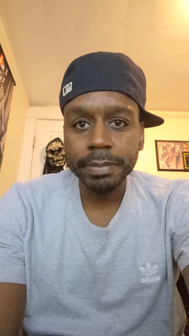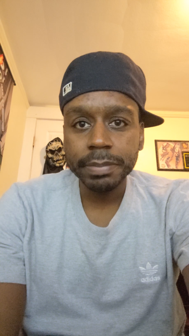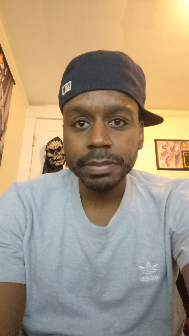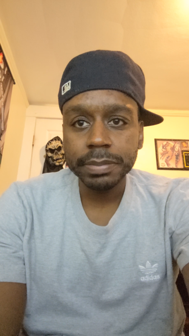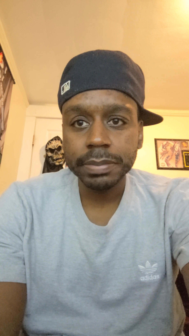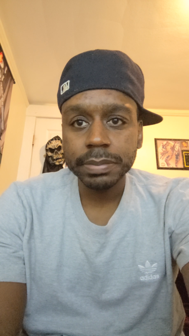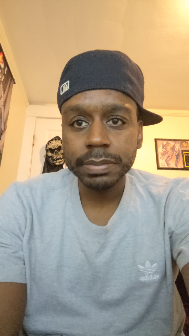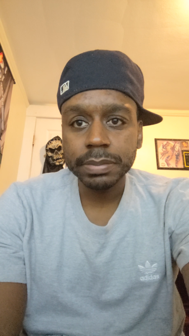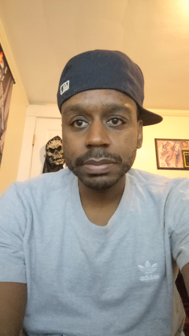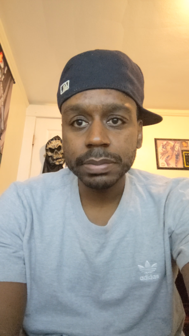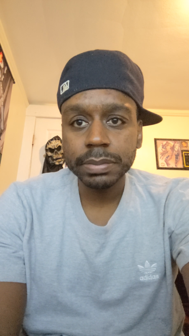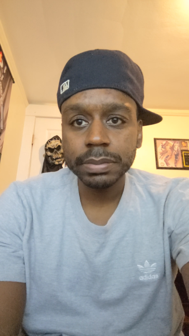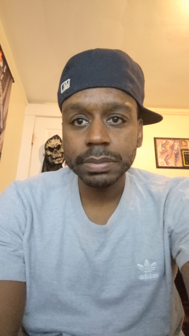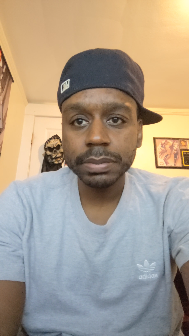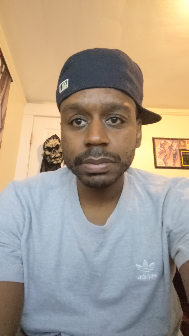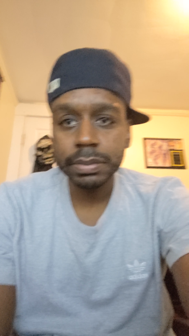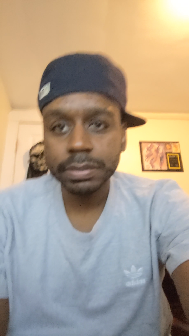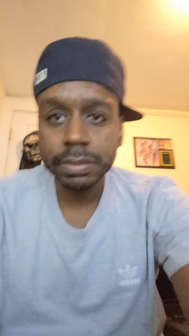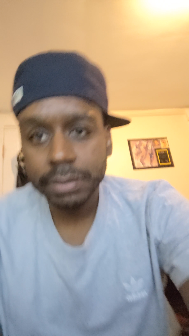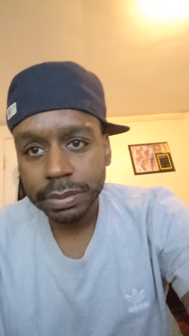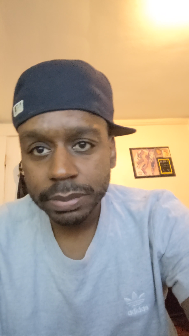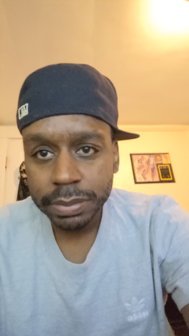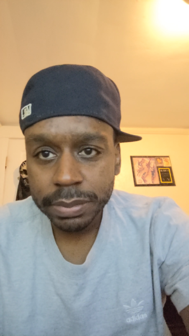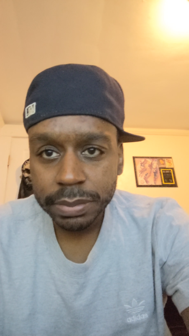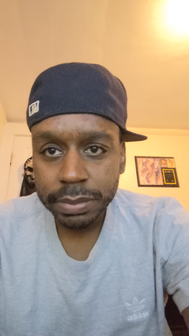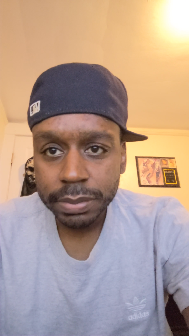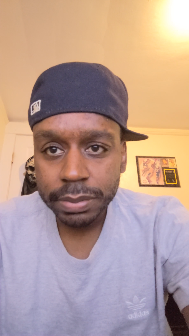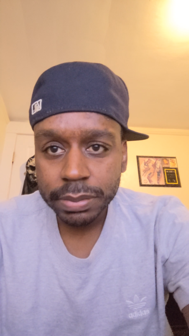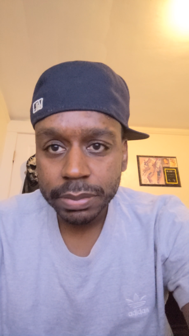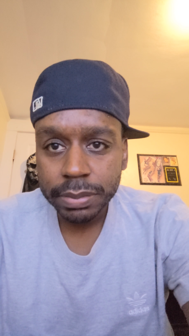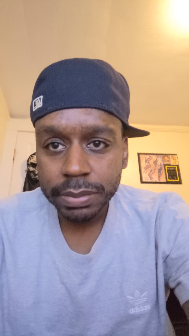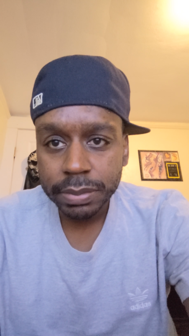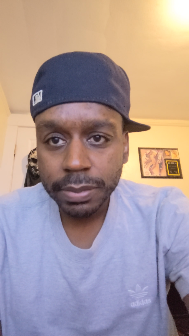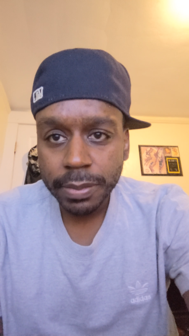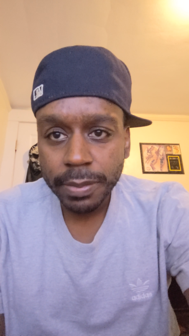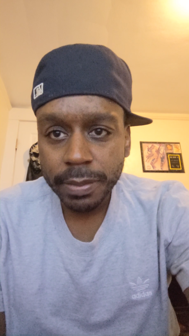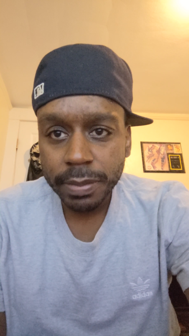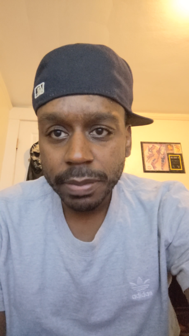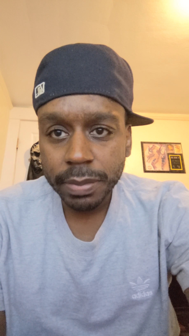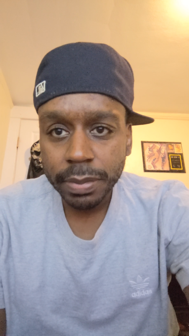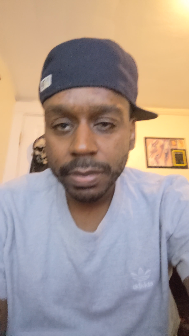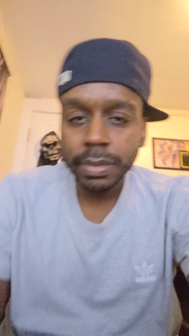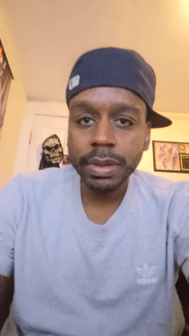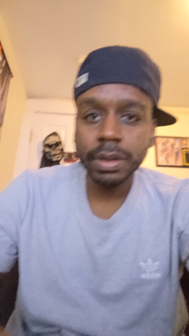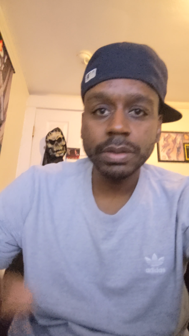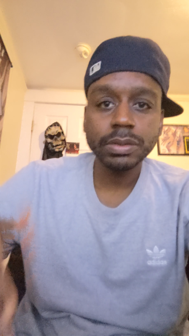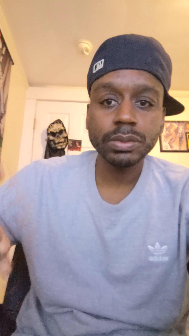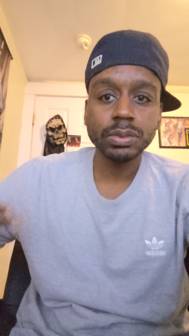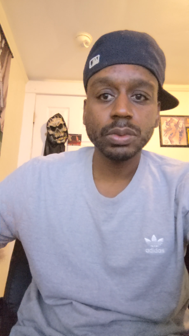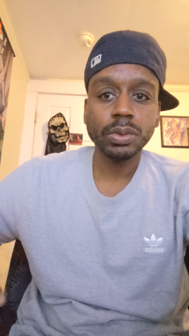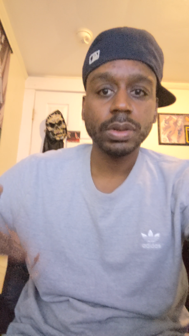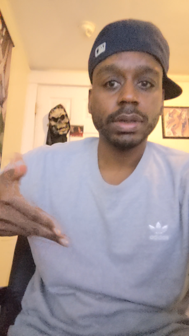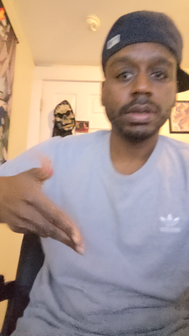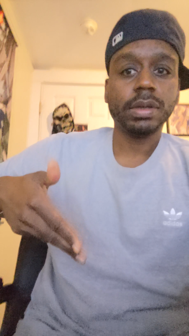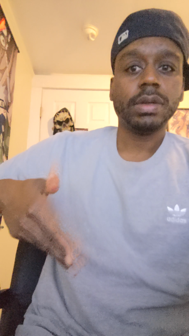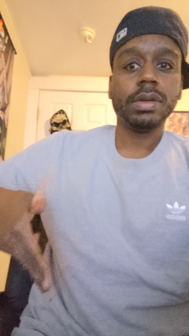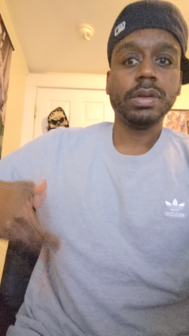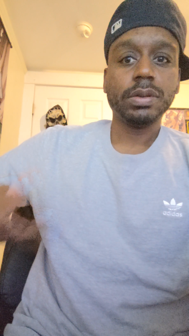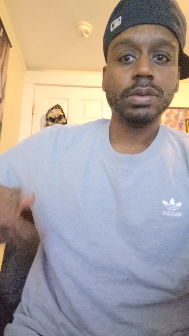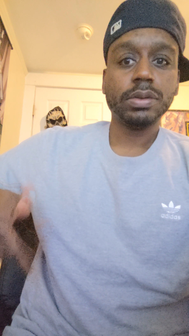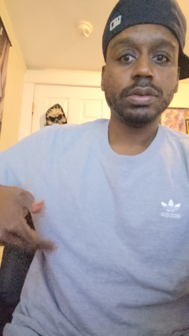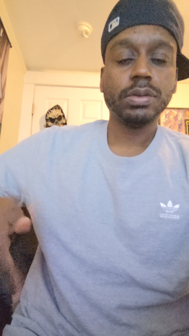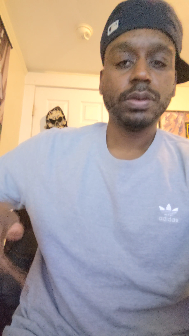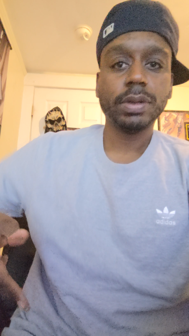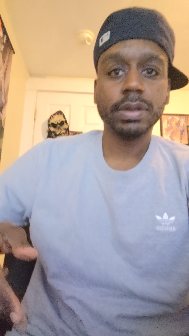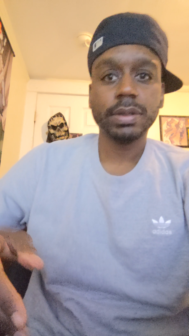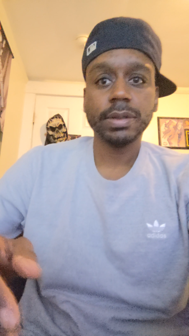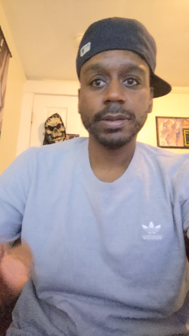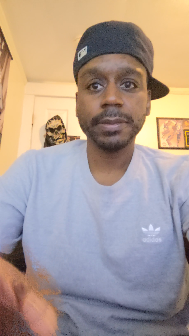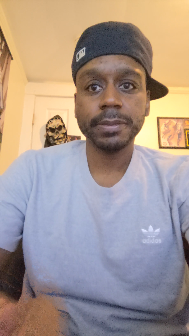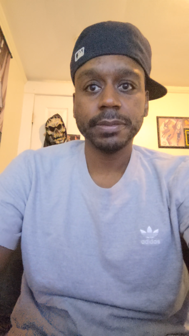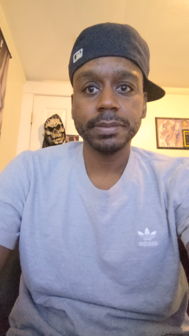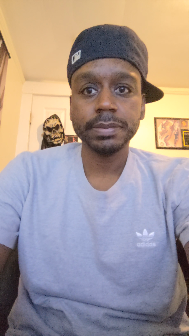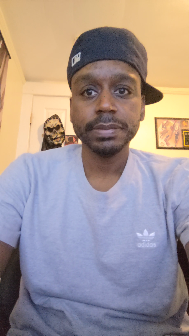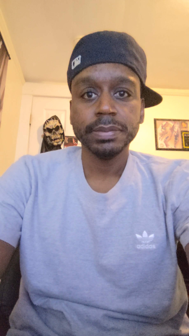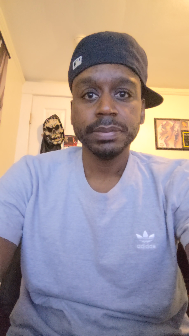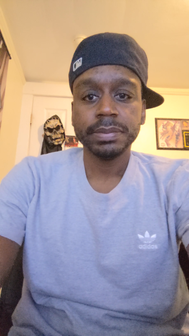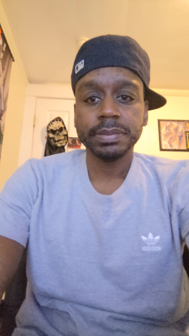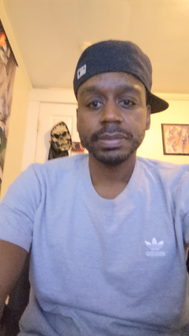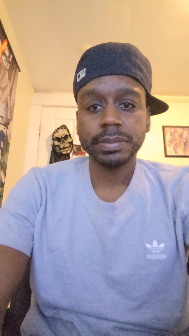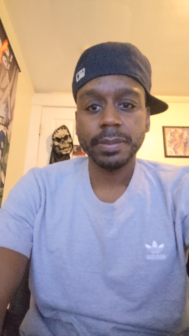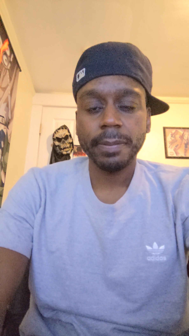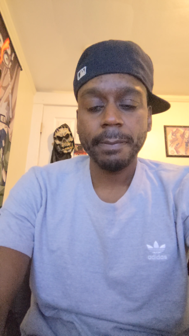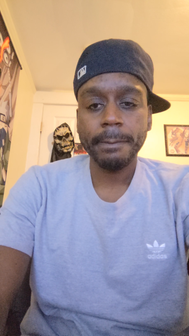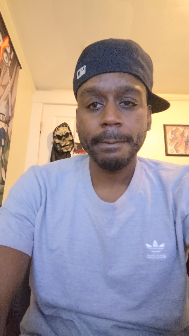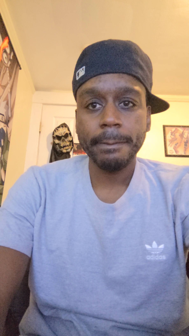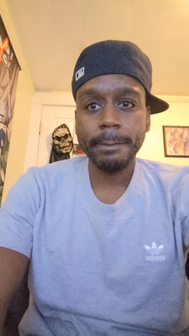shorts